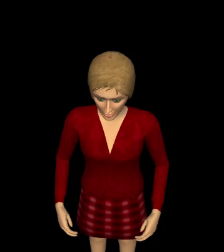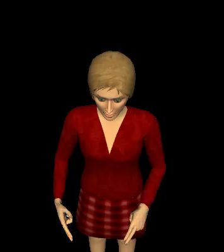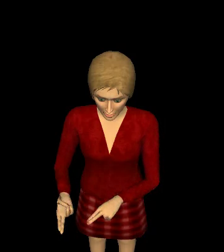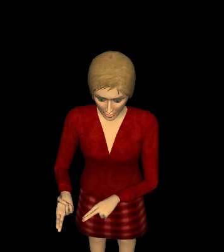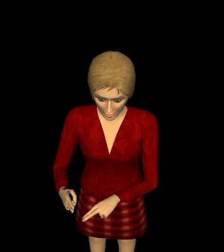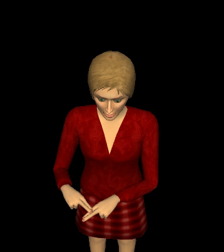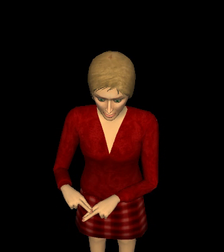موت